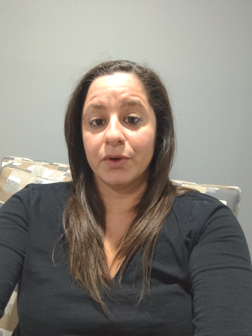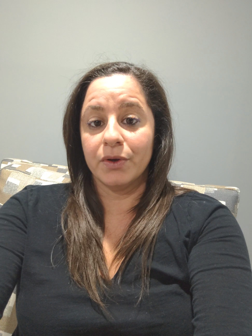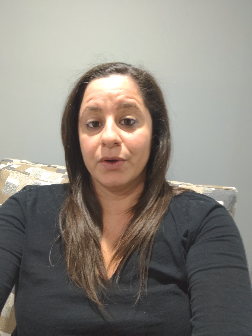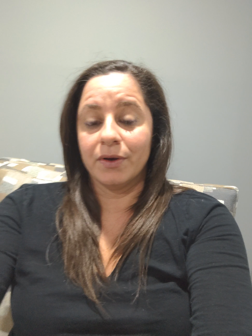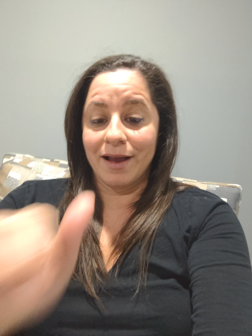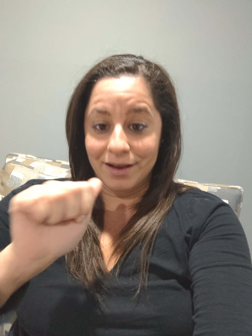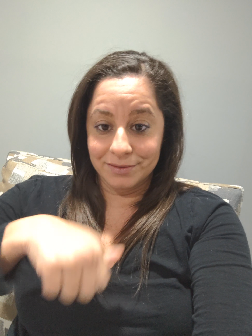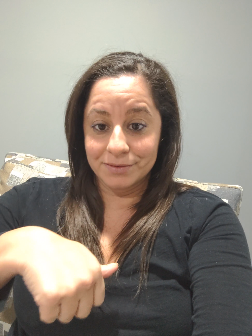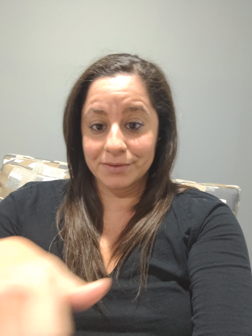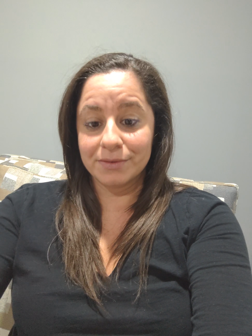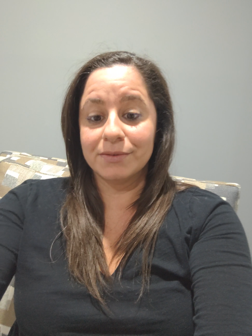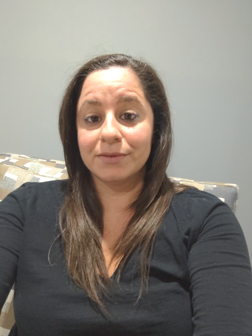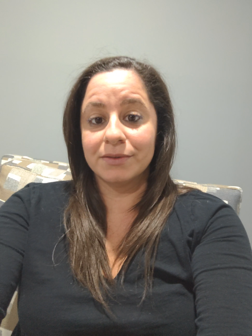can